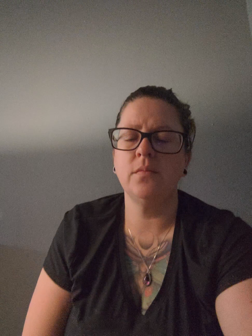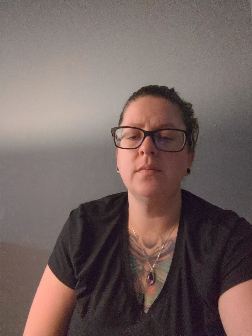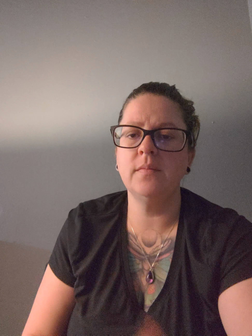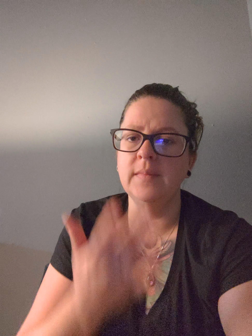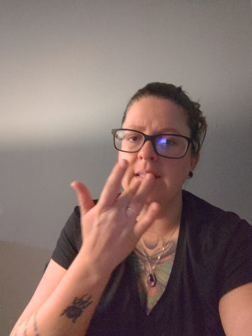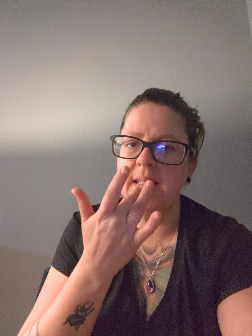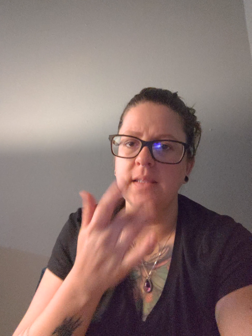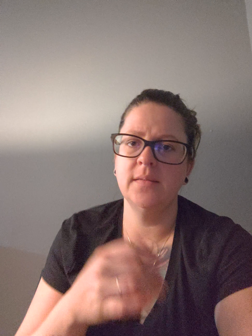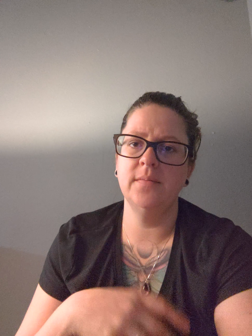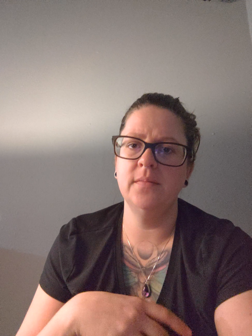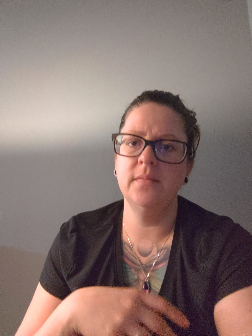taste